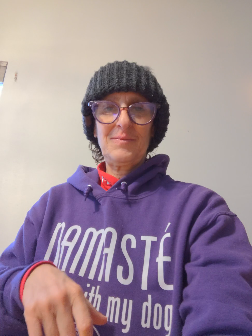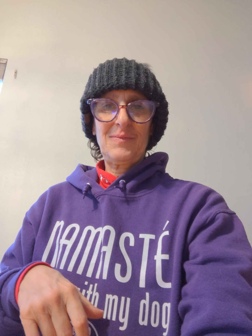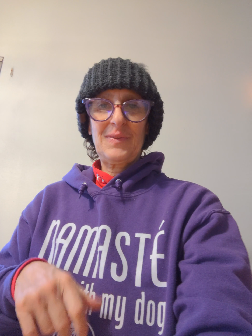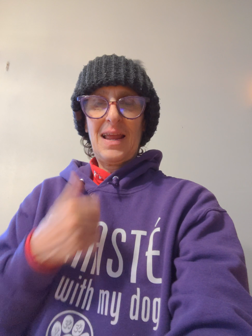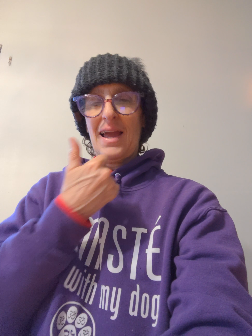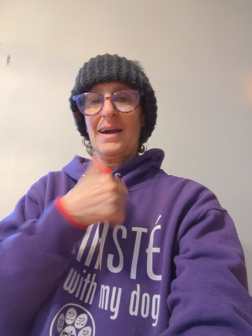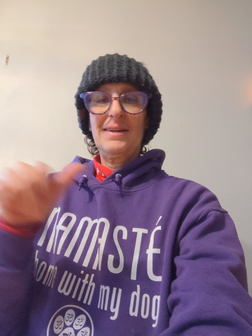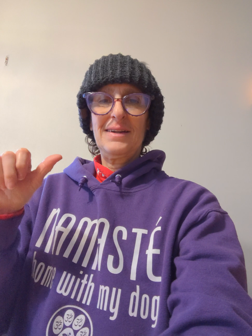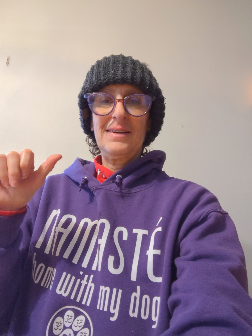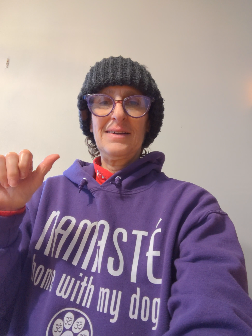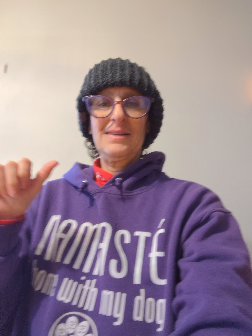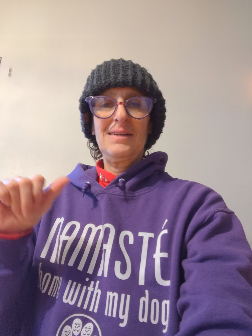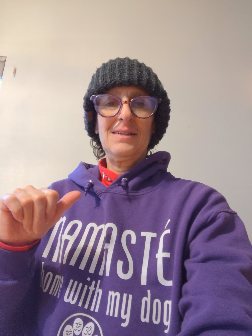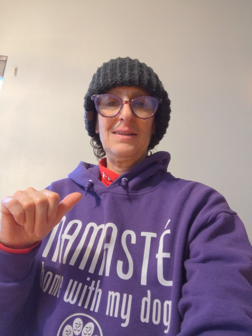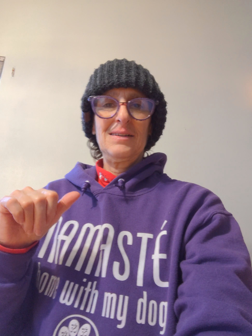any